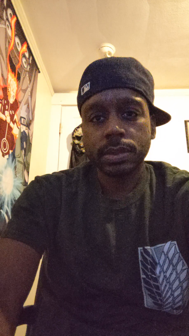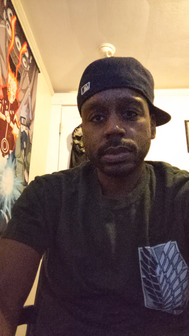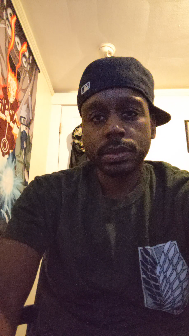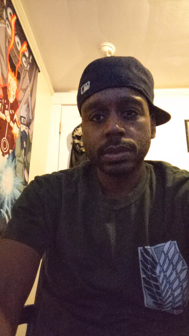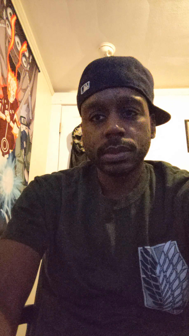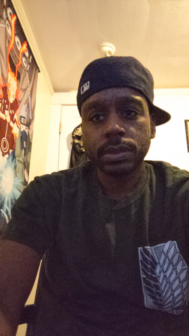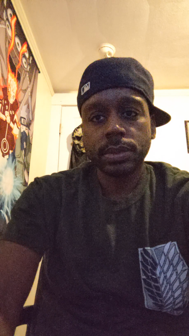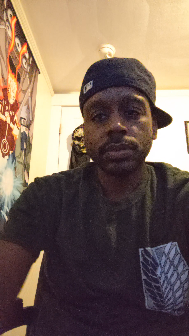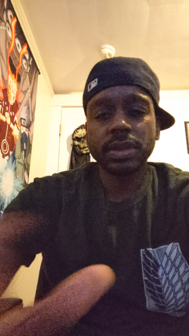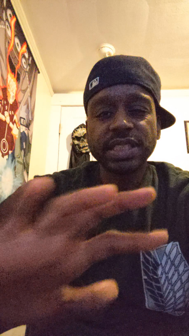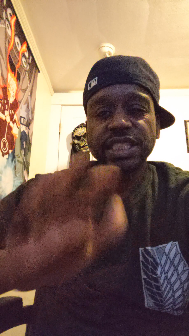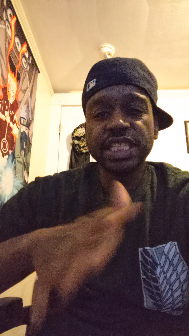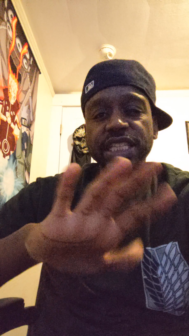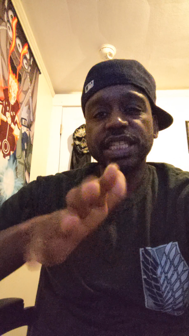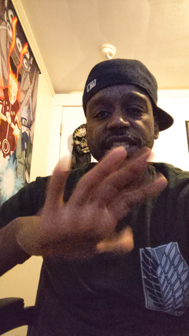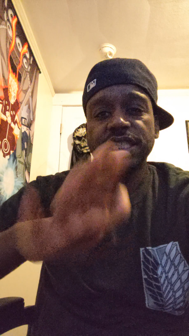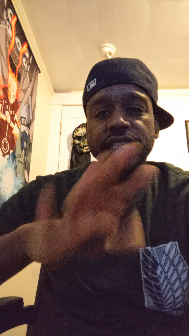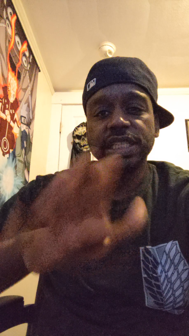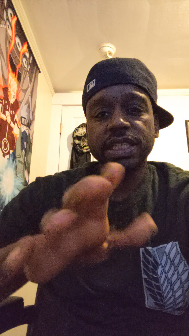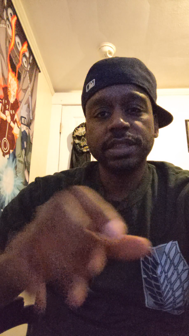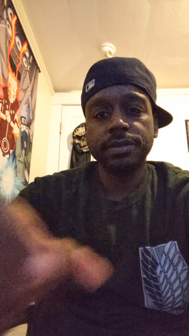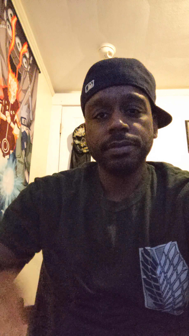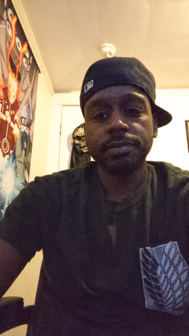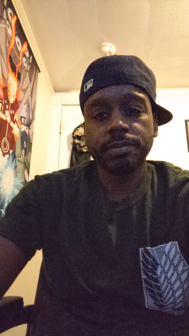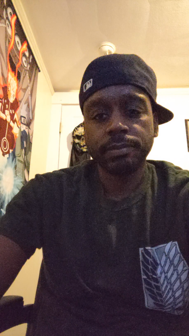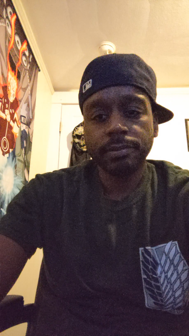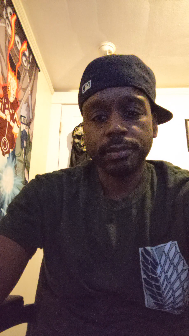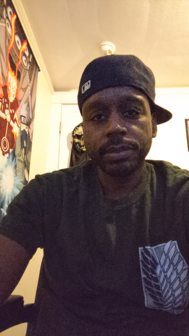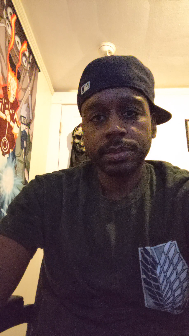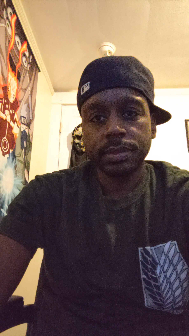cheese